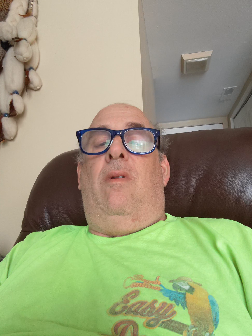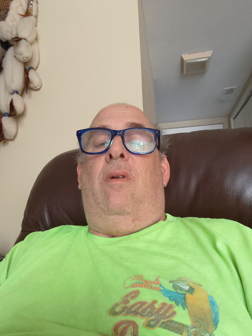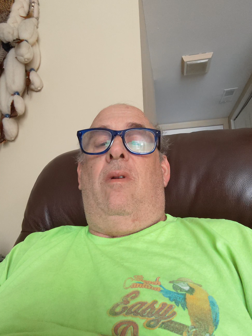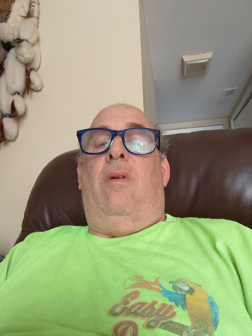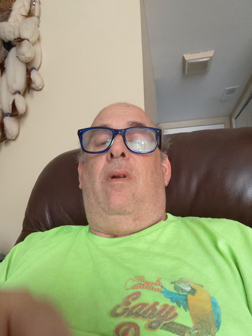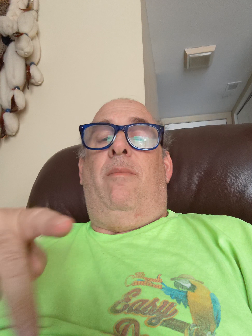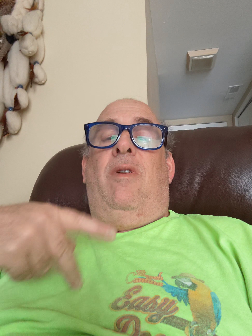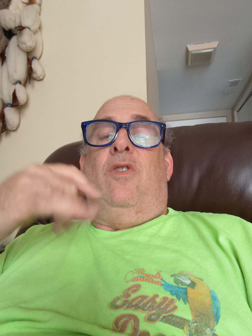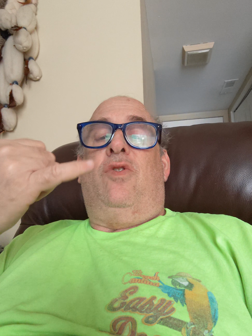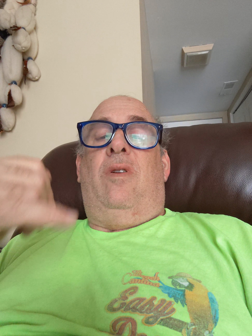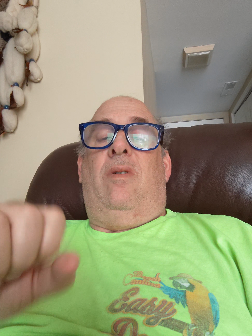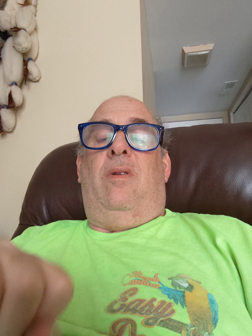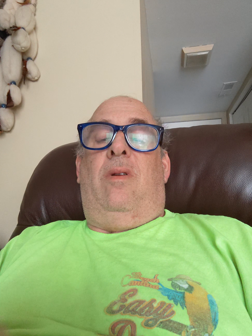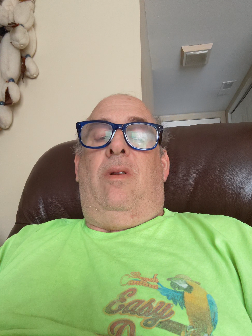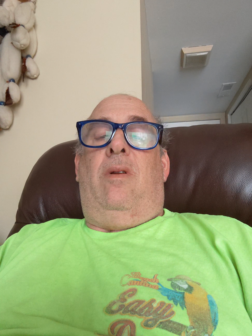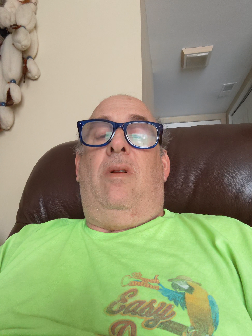pajamas